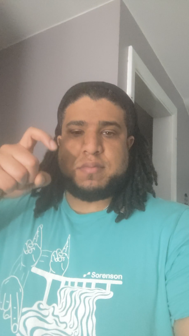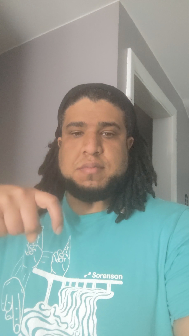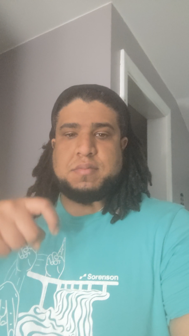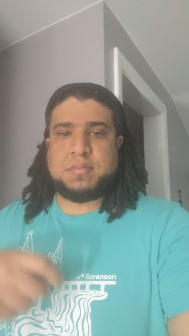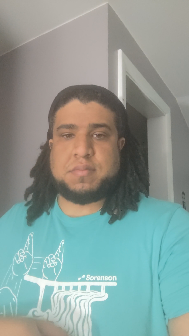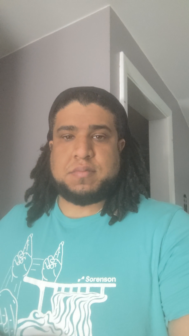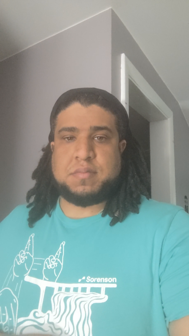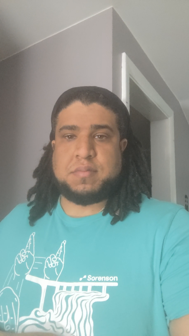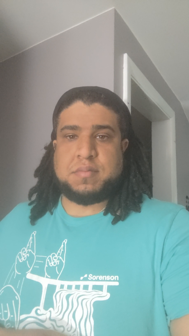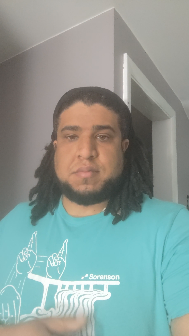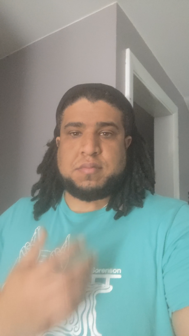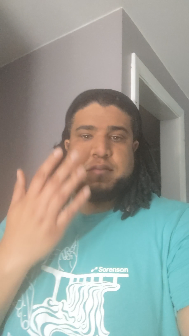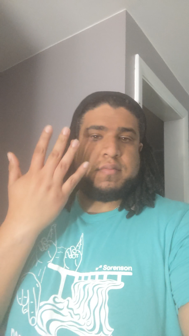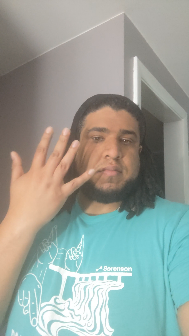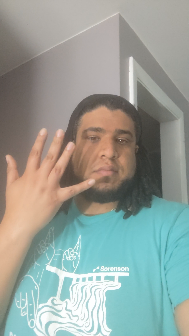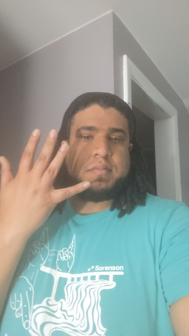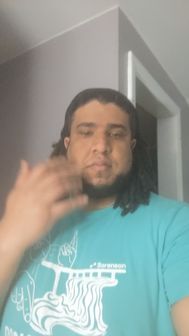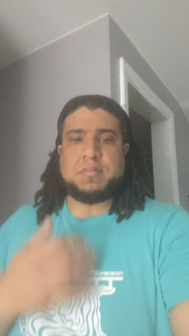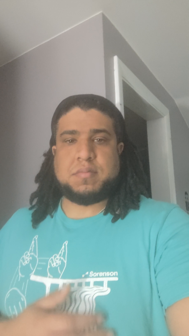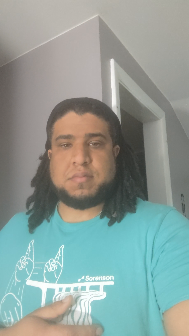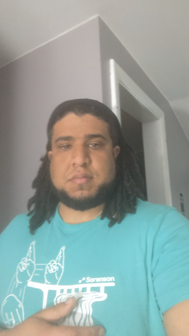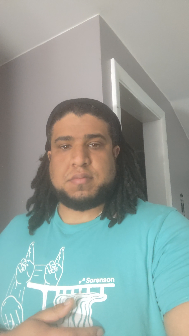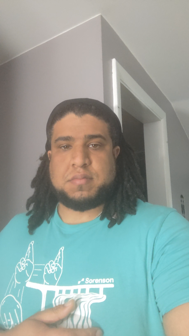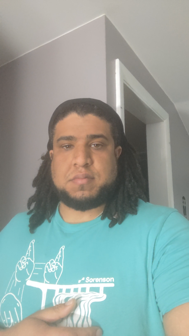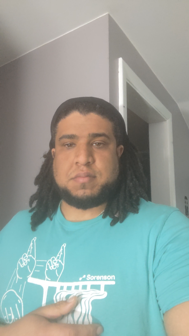hand